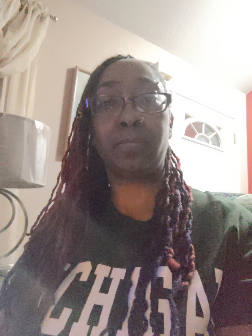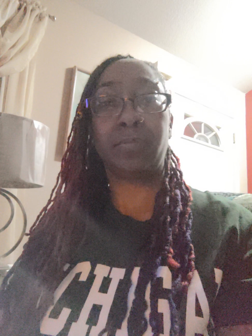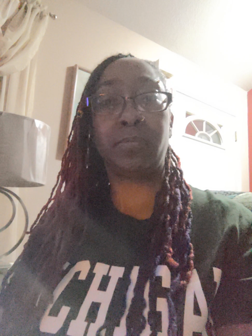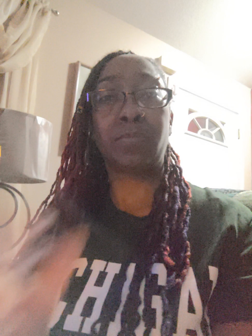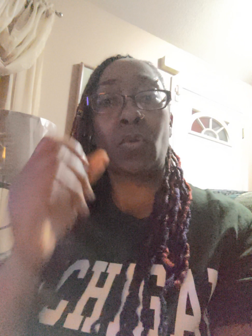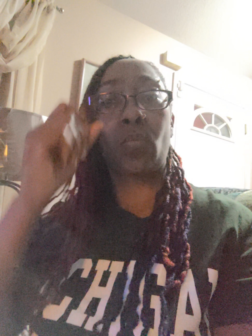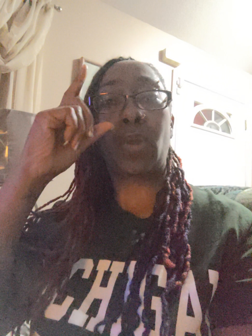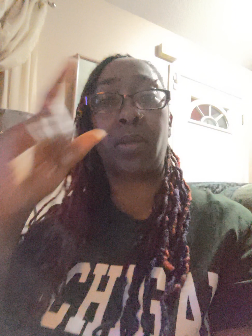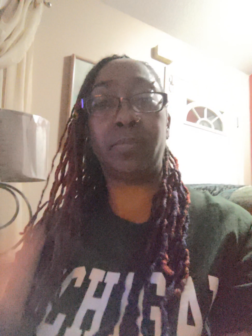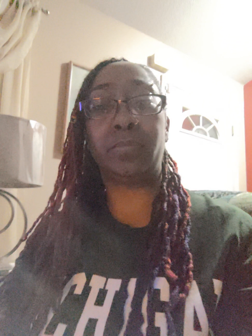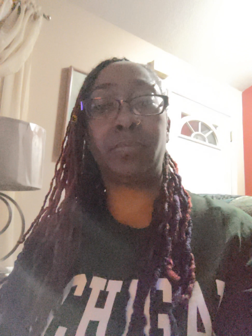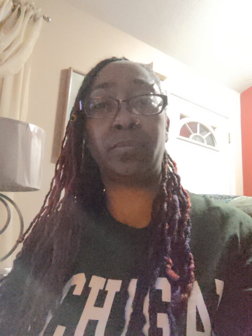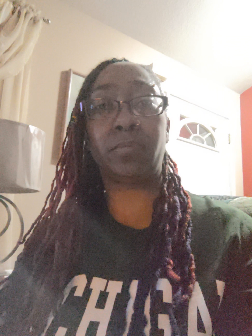wake